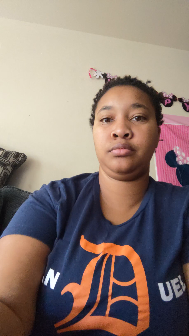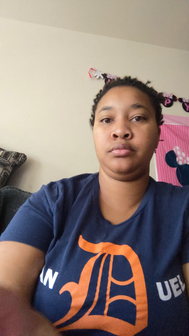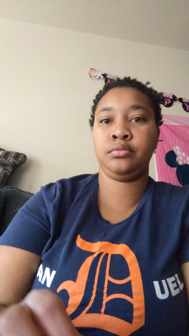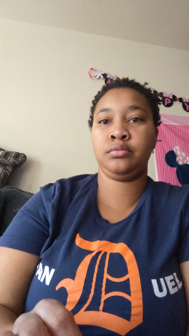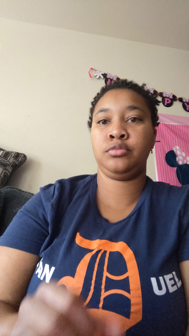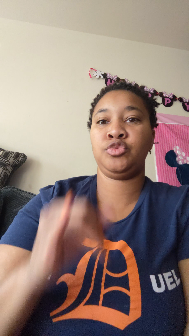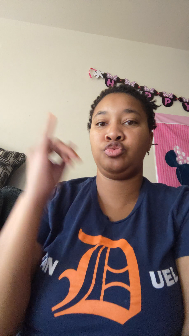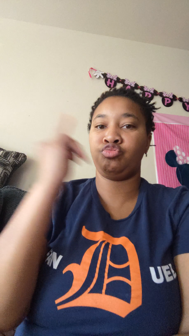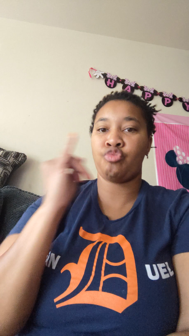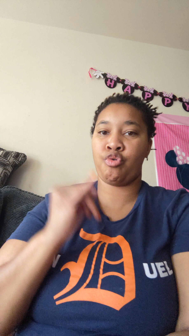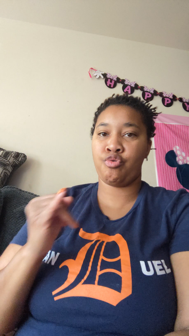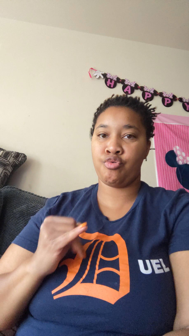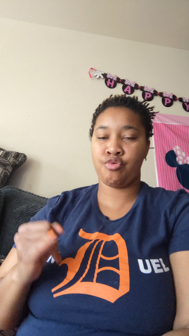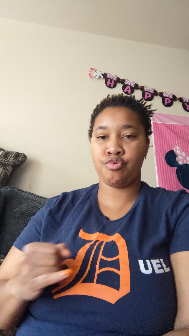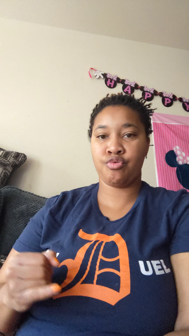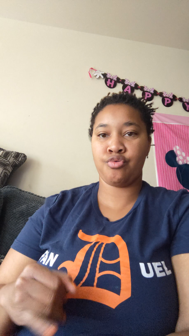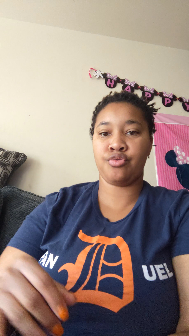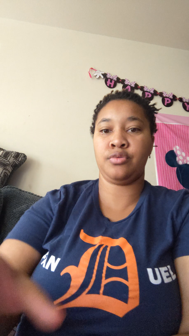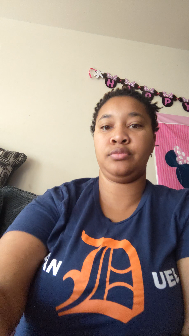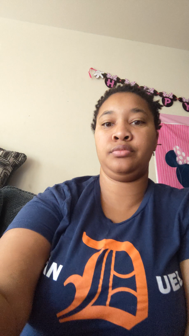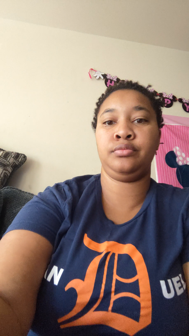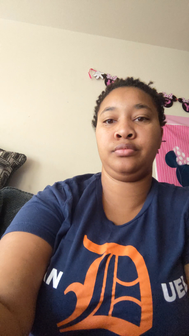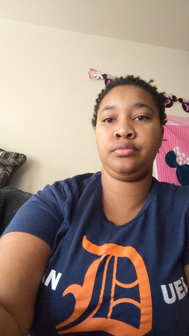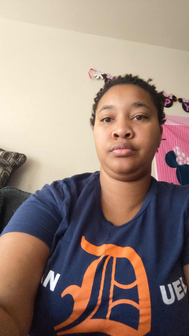draw